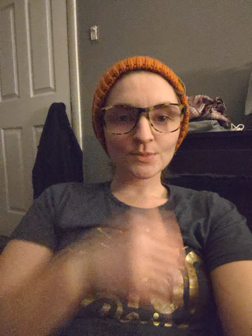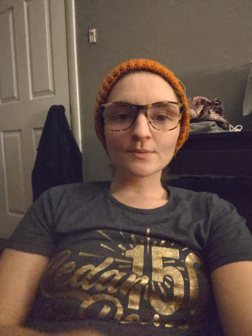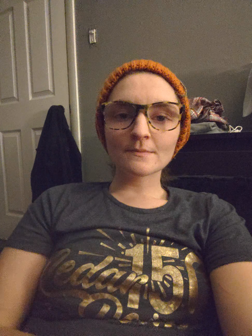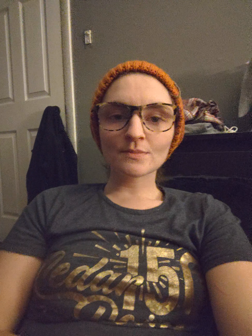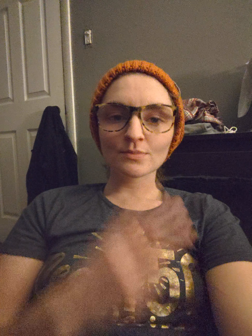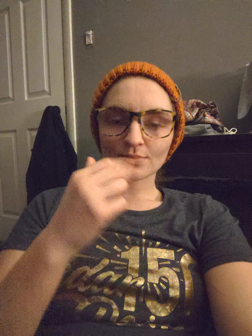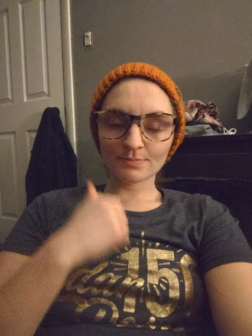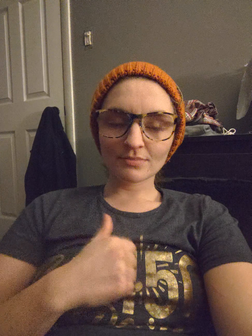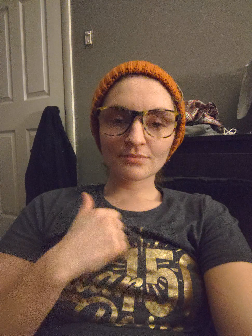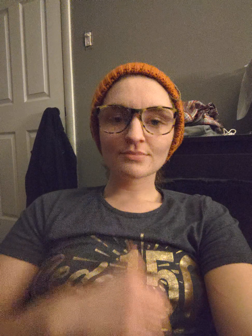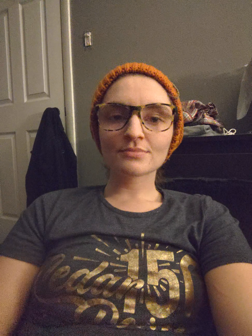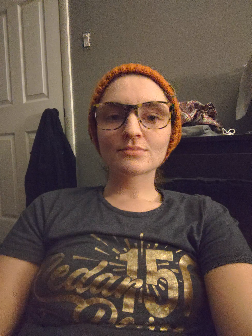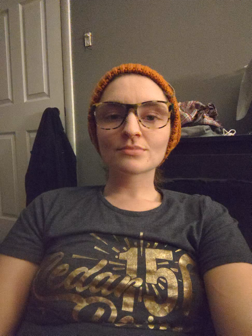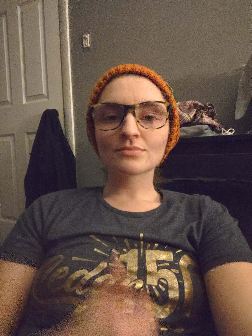bath